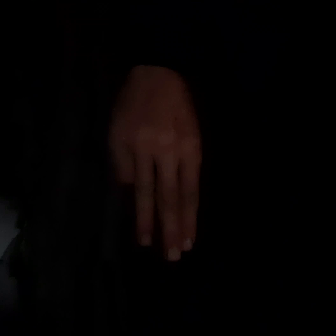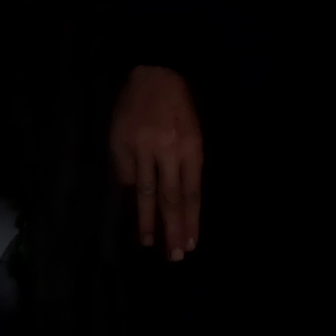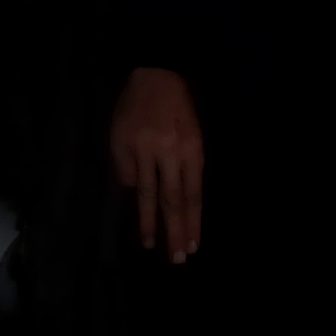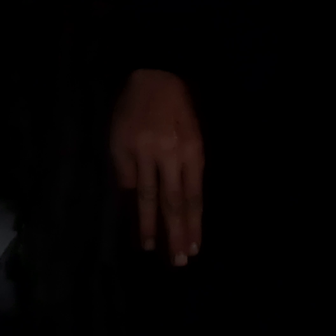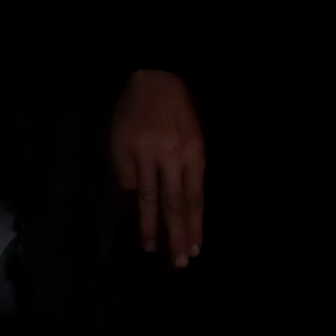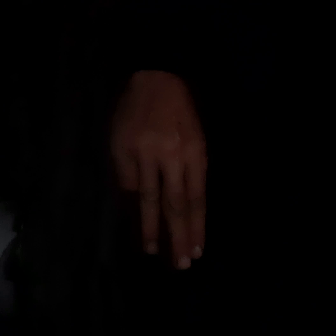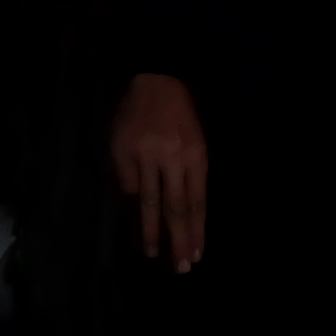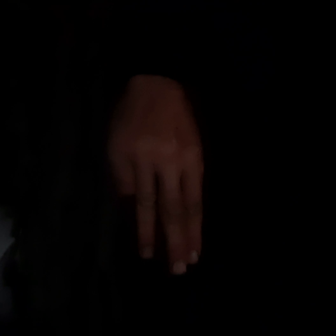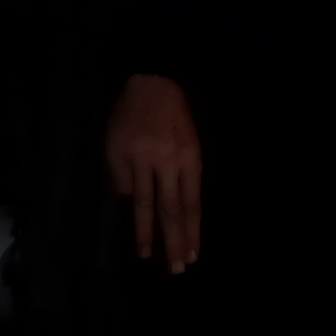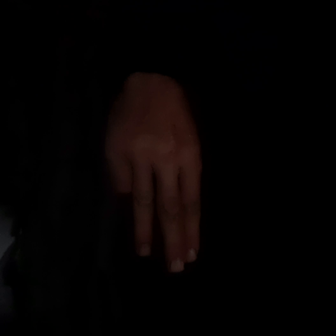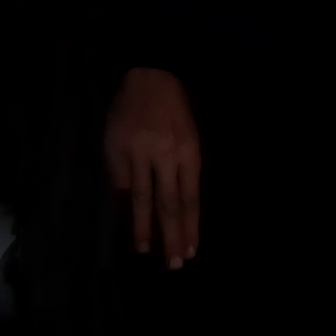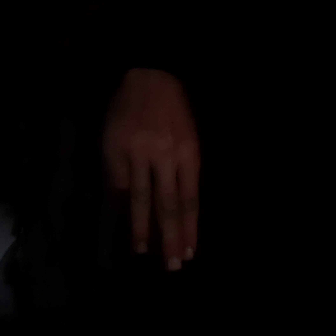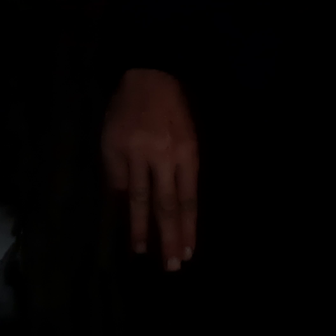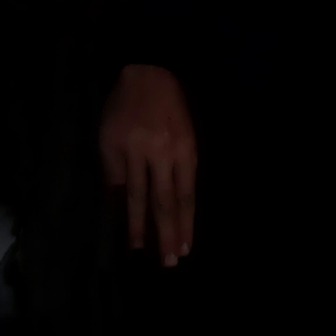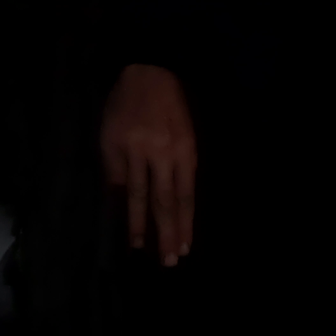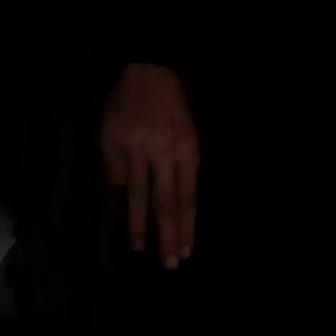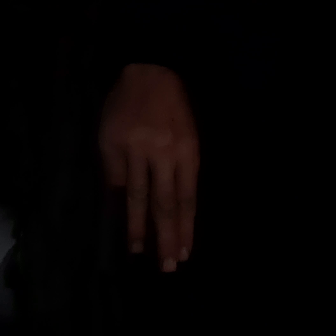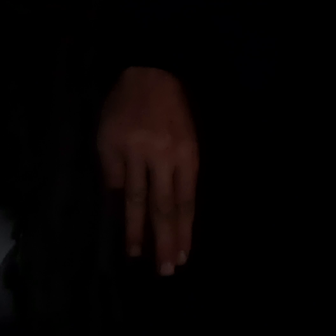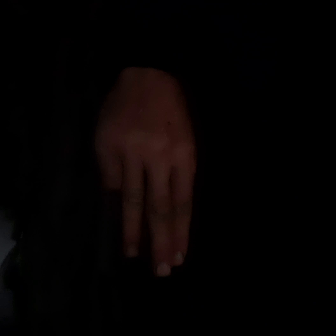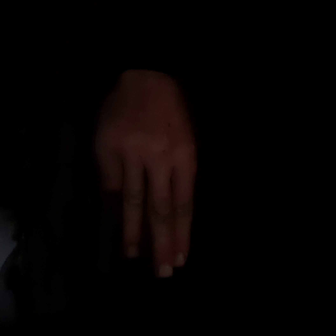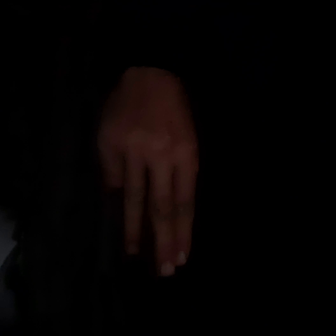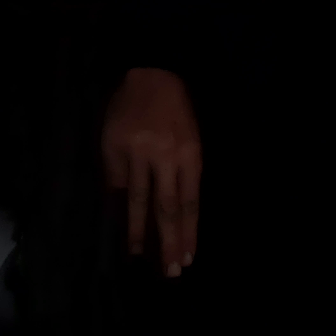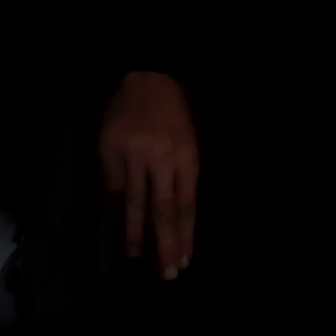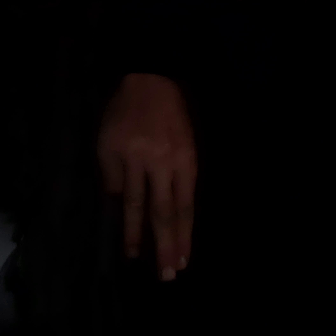Т